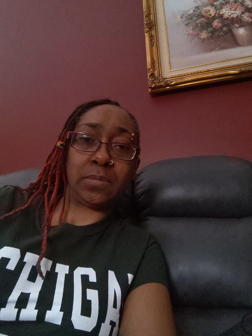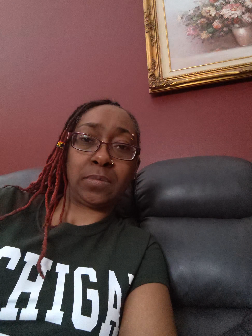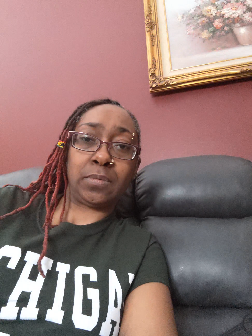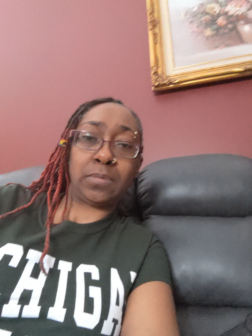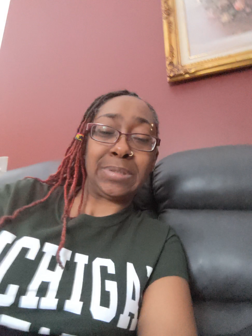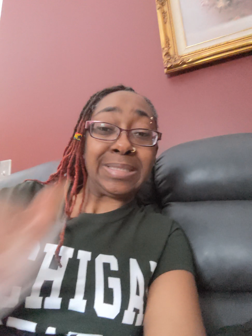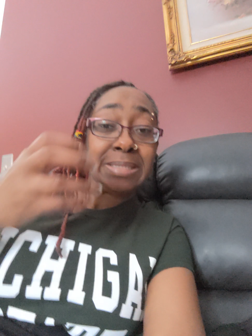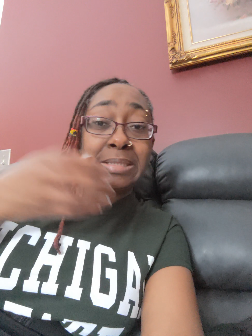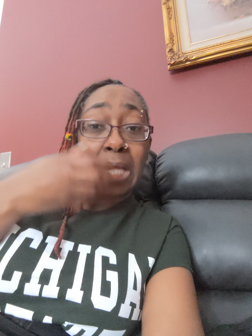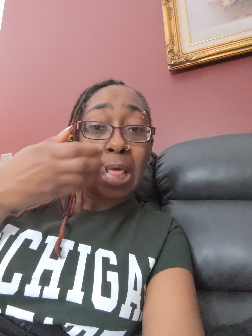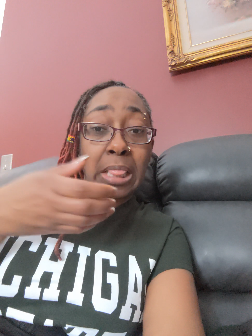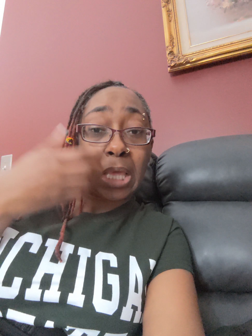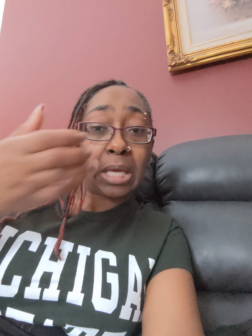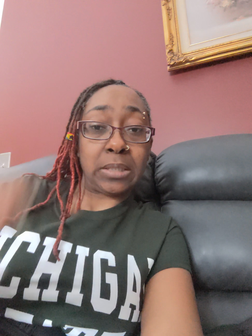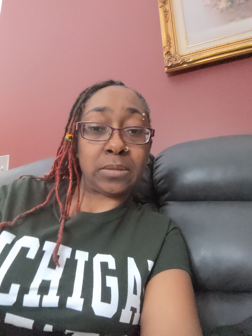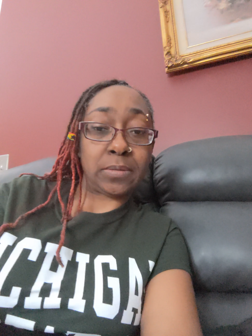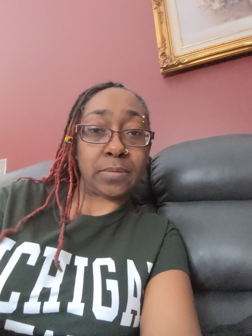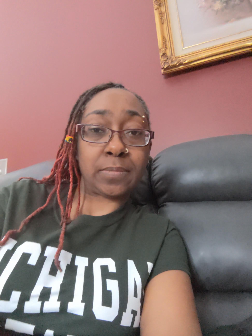cereal